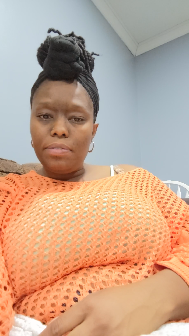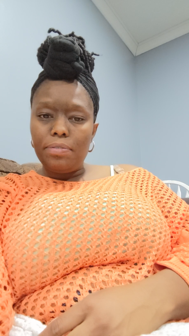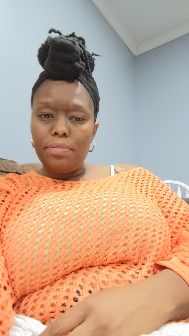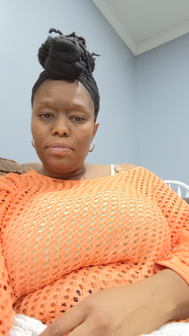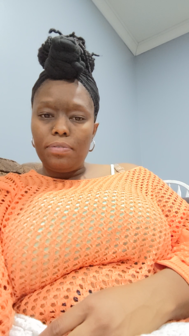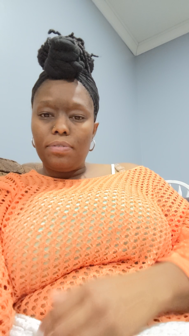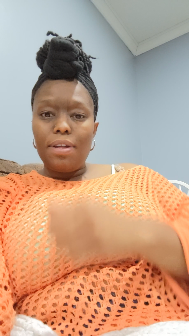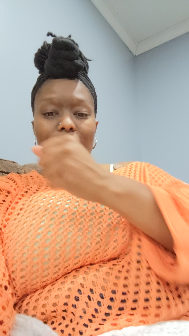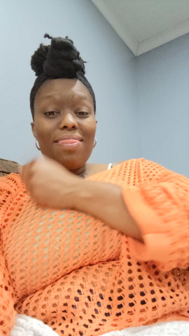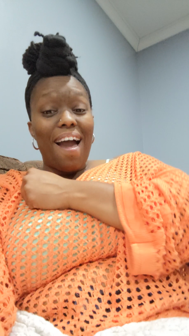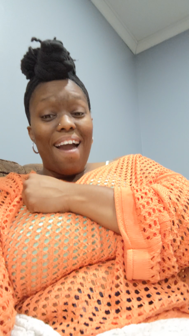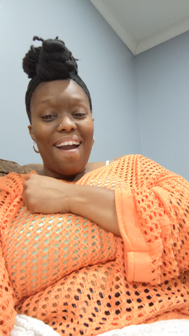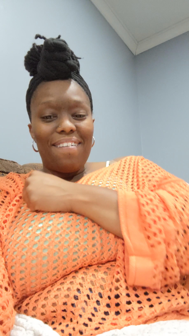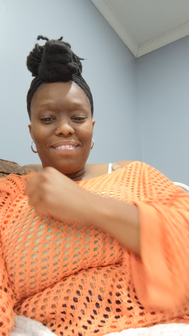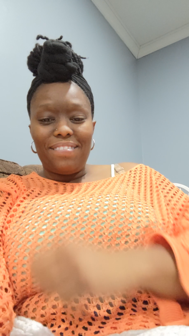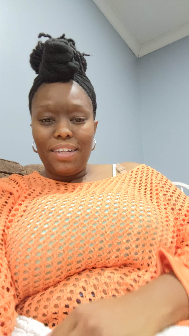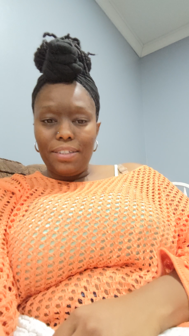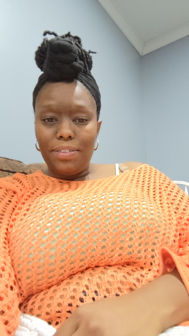love